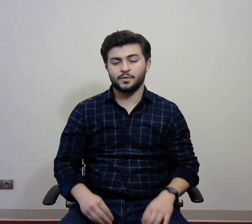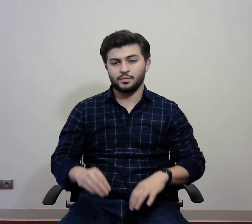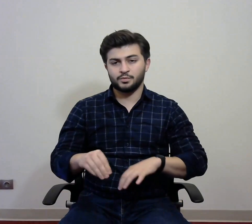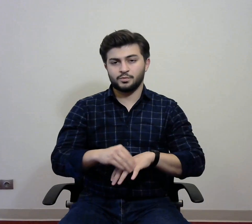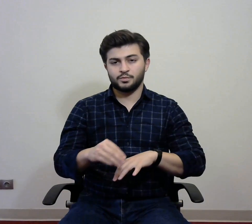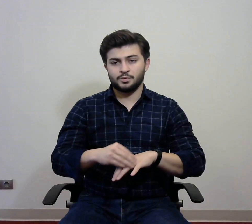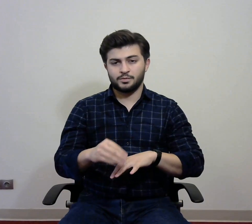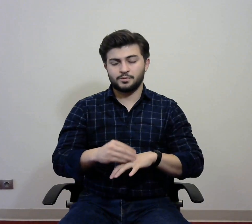yoldaşım